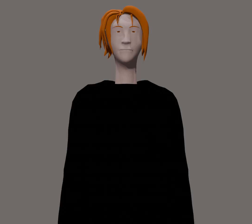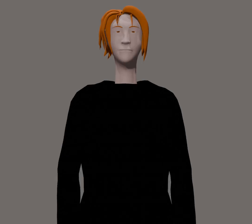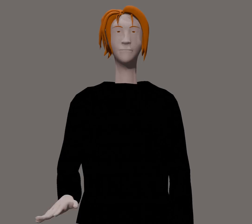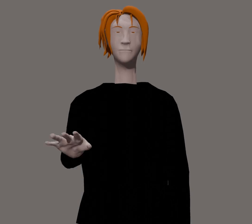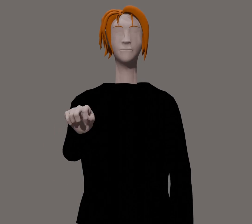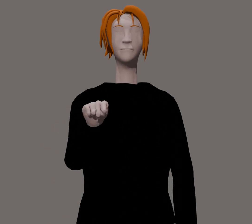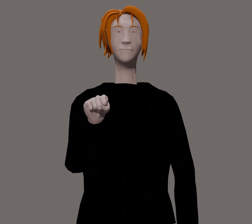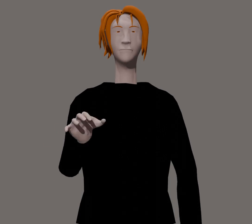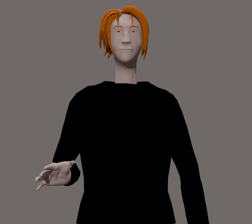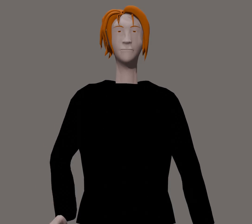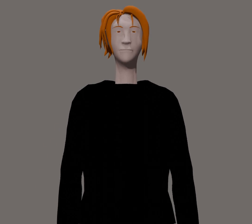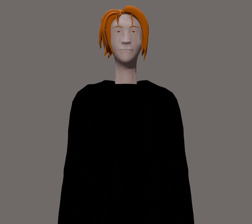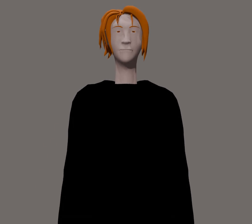Take